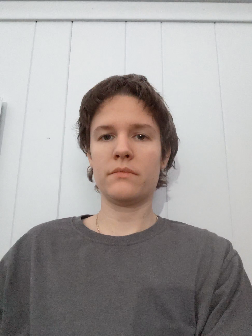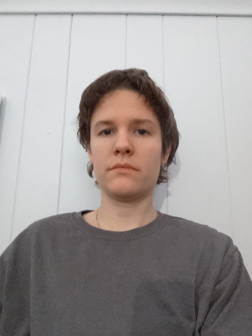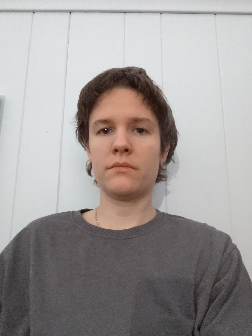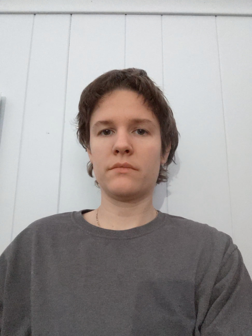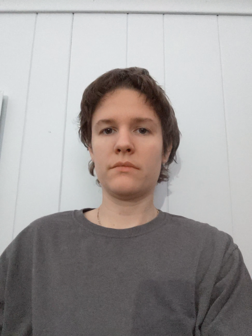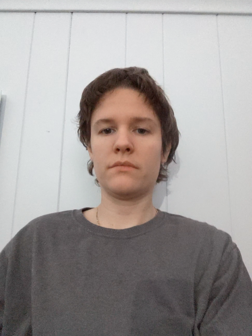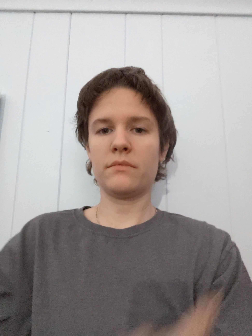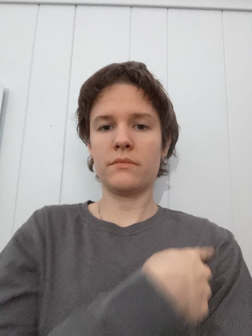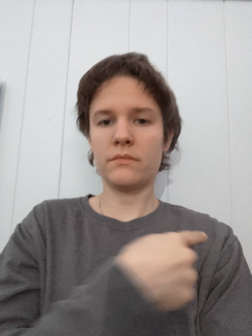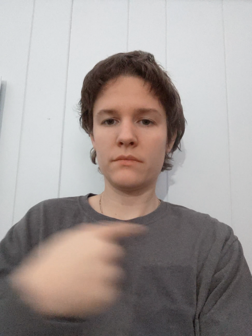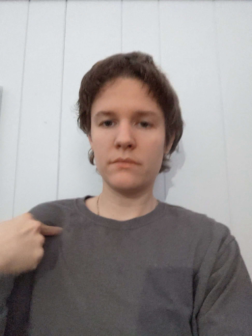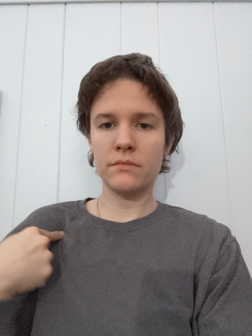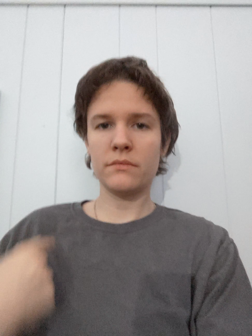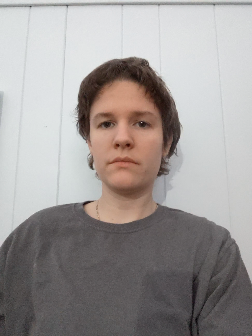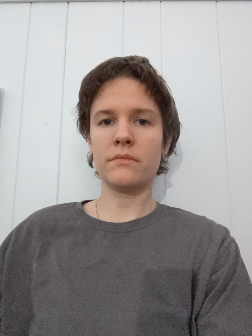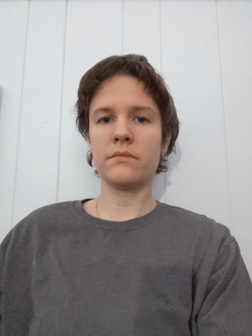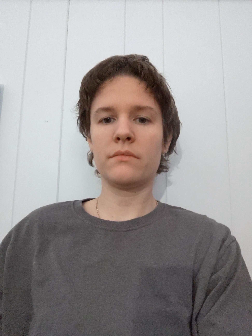we